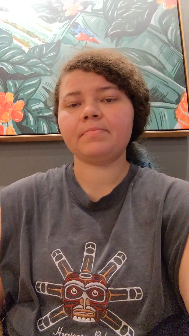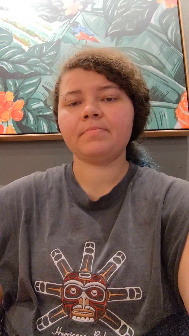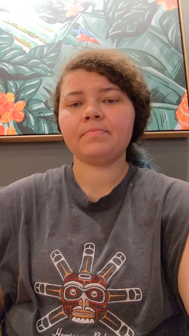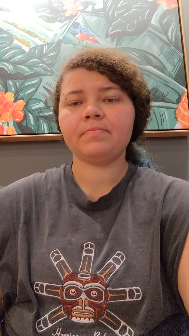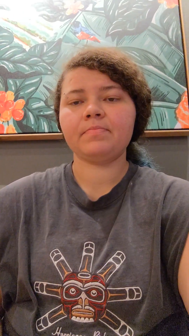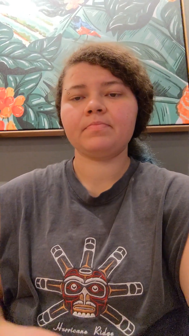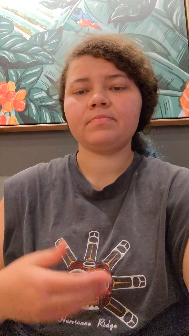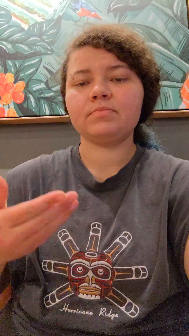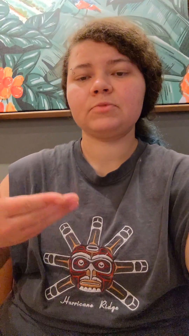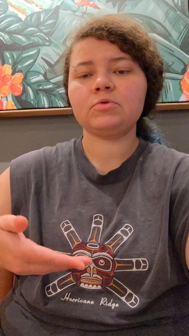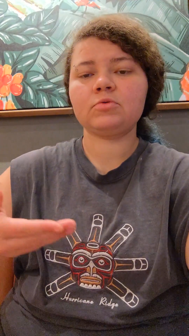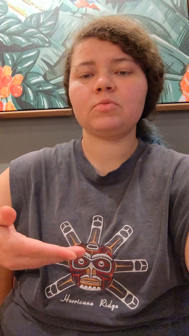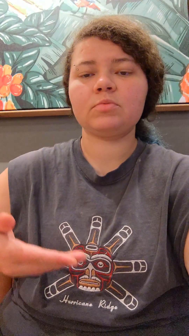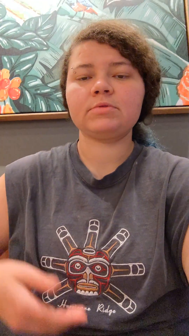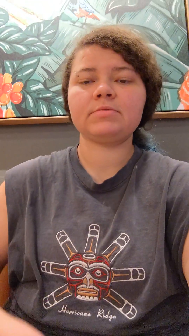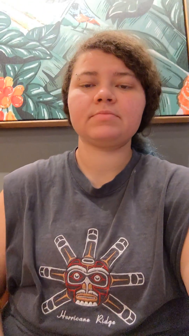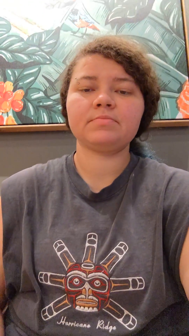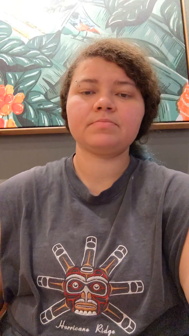shorts